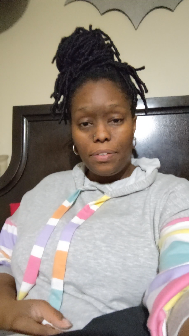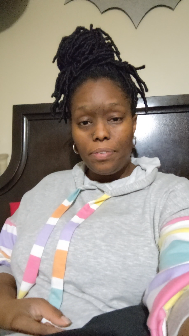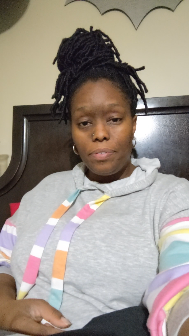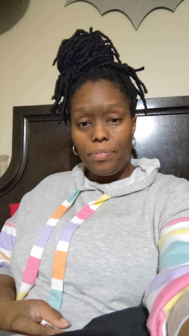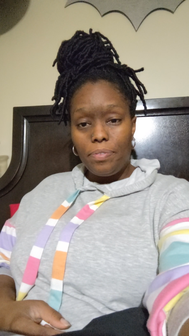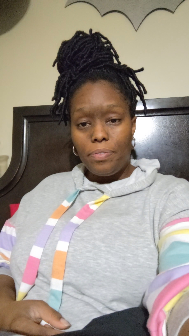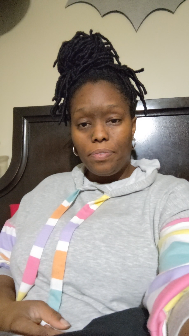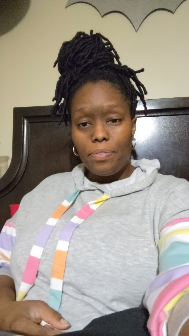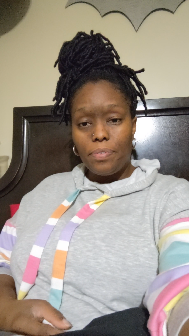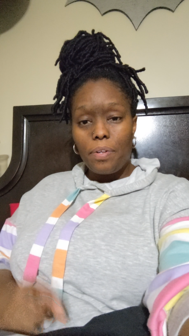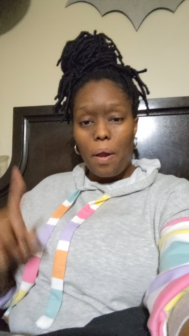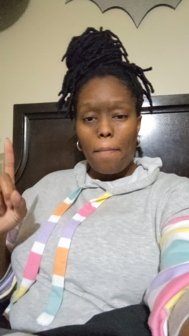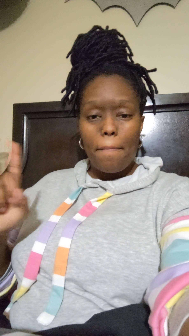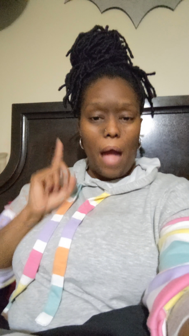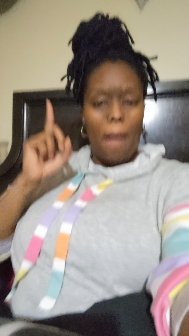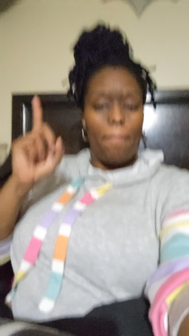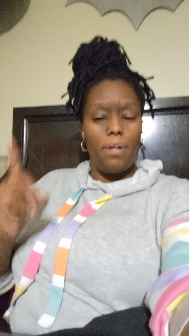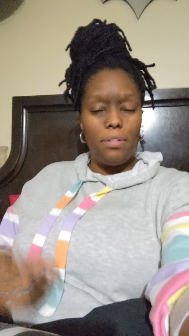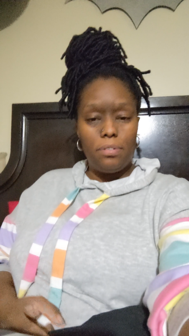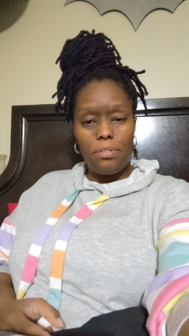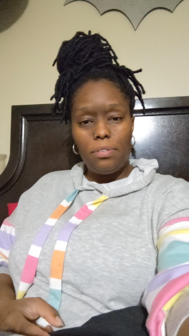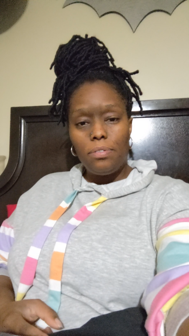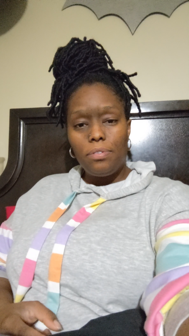bump